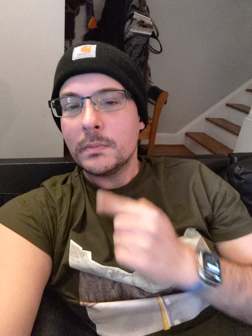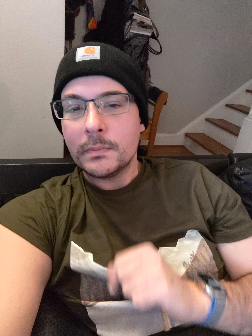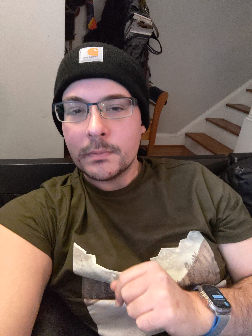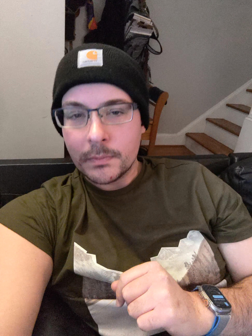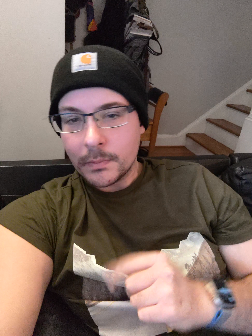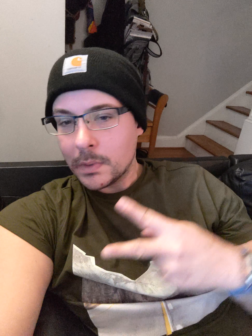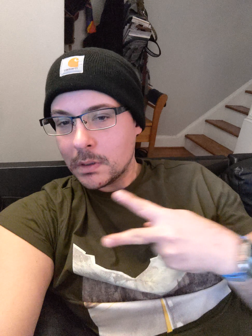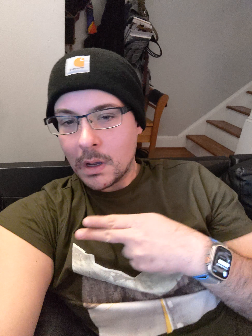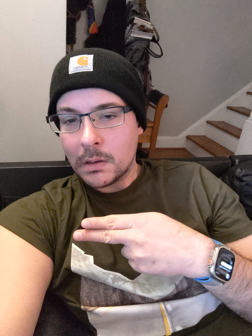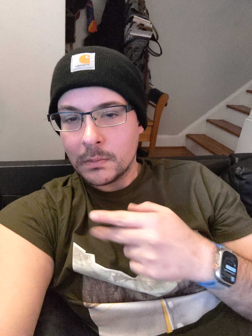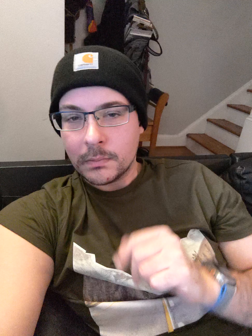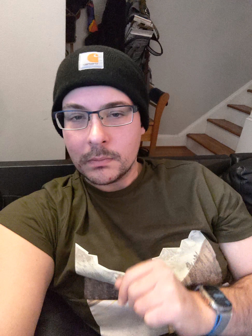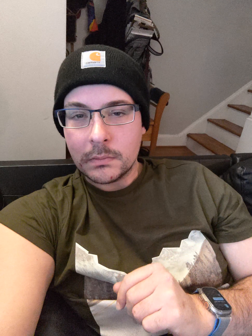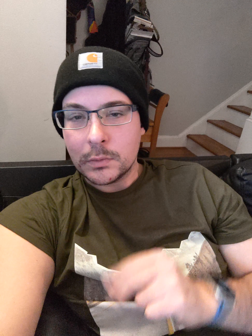cut